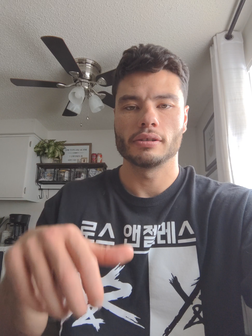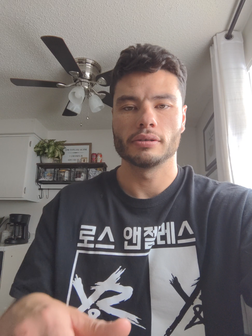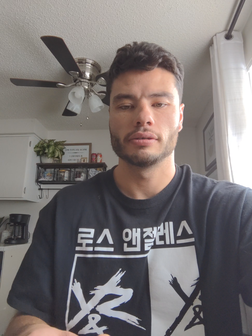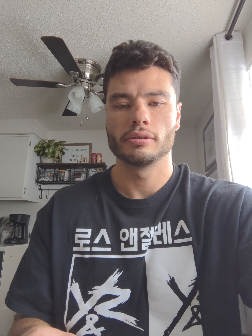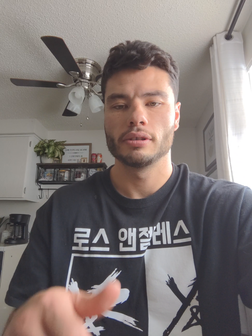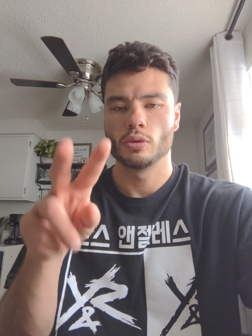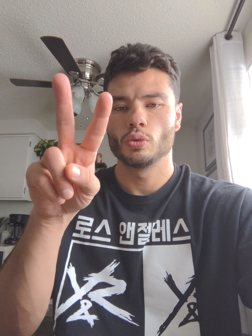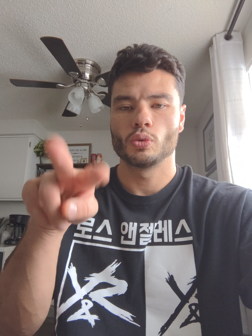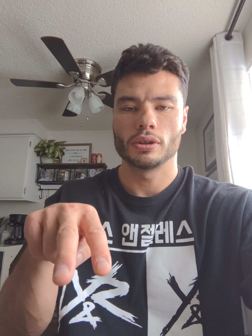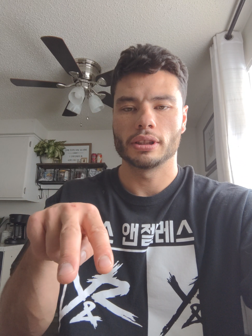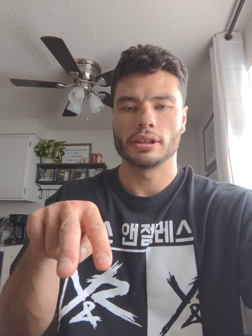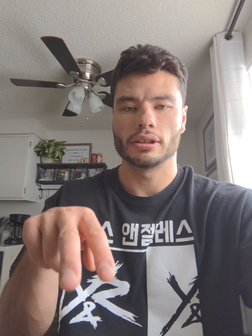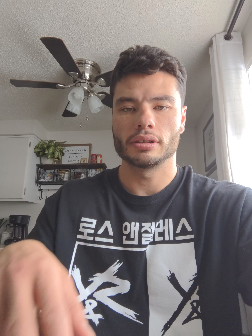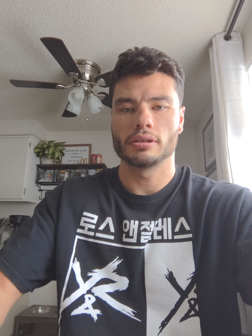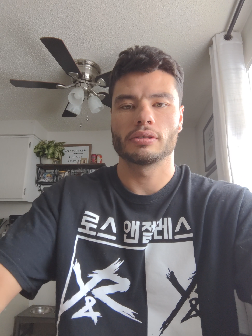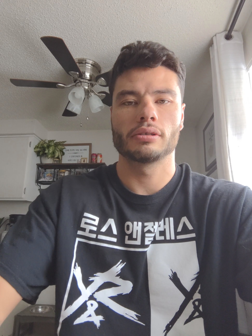read